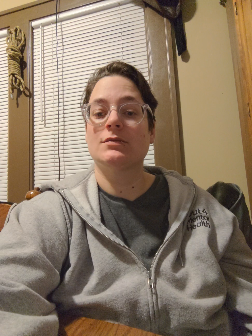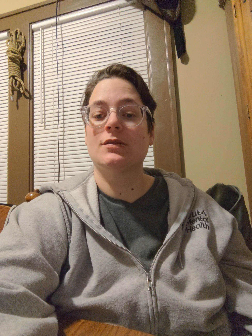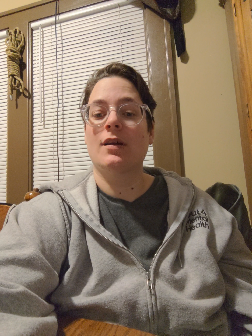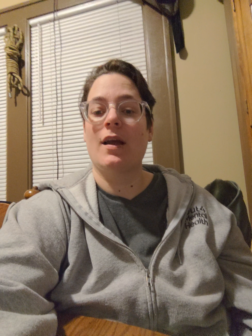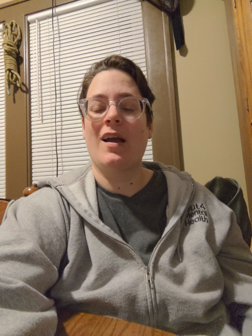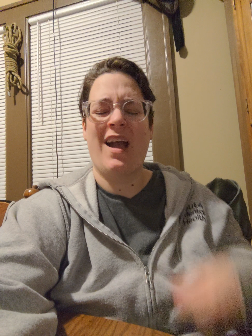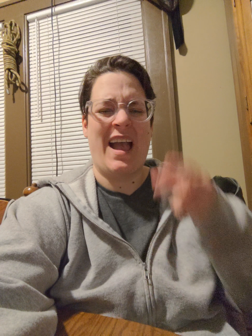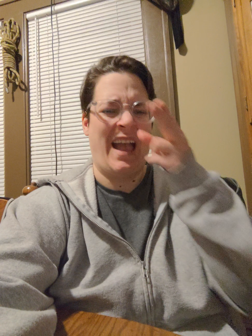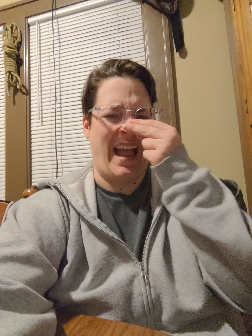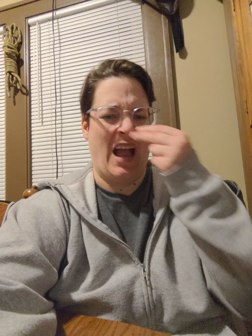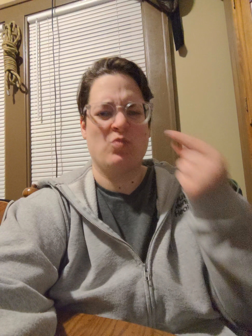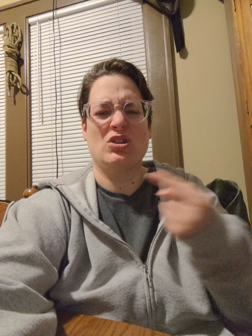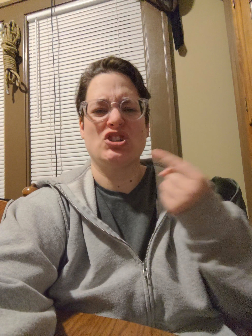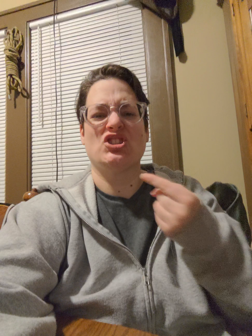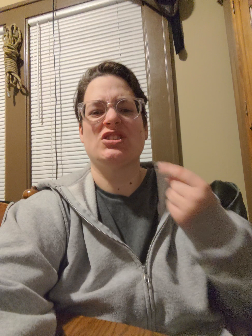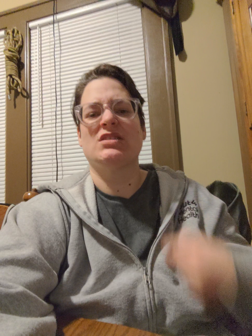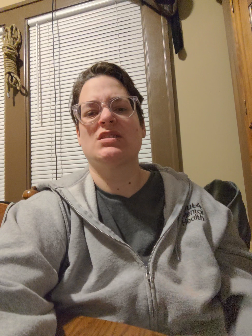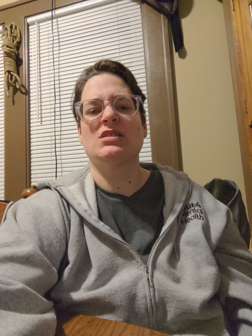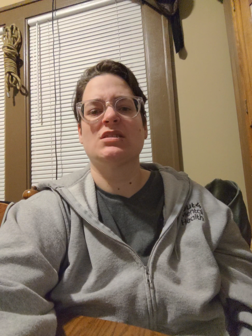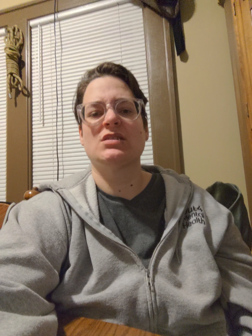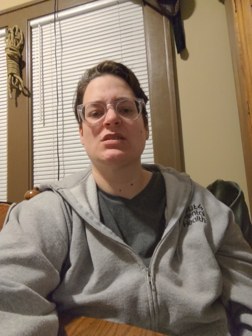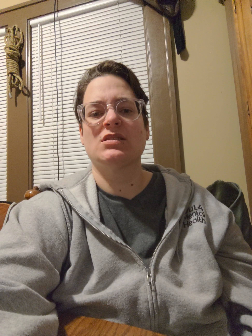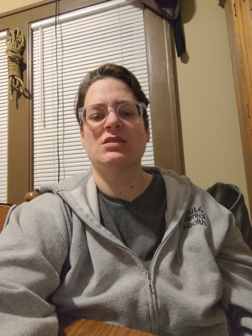owie